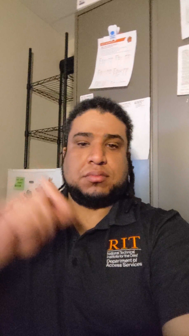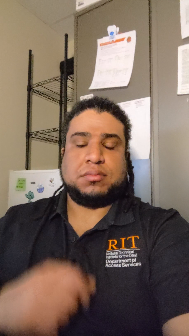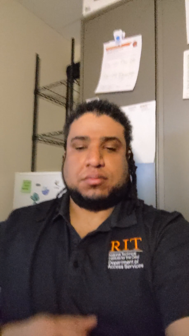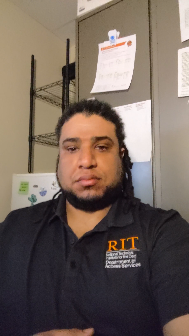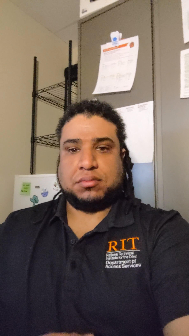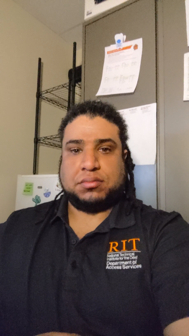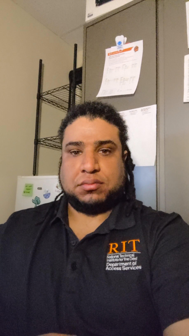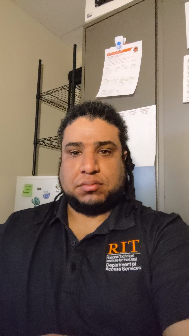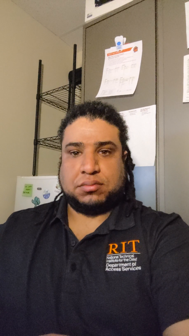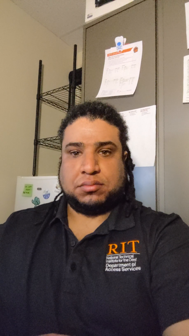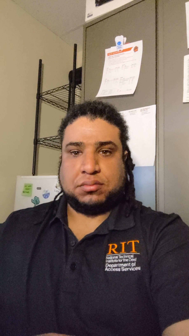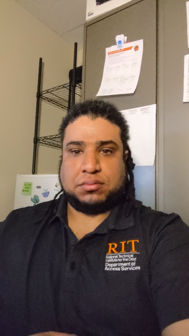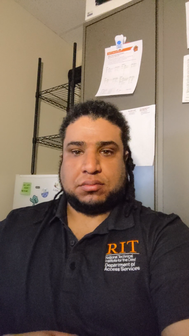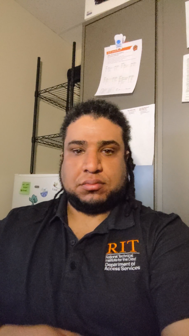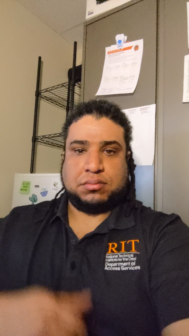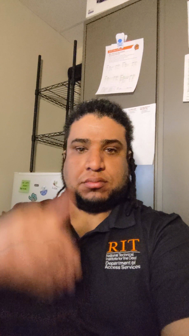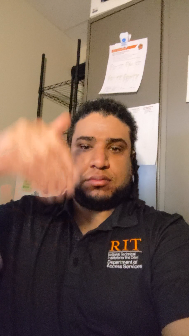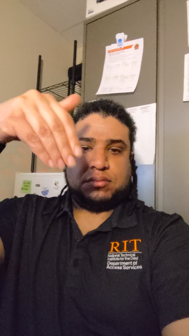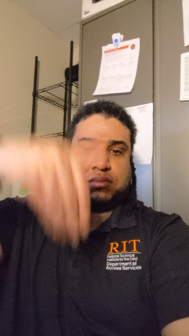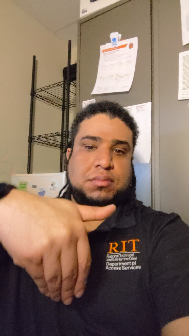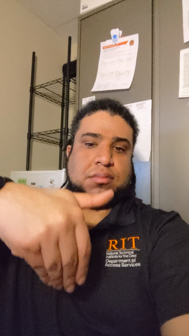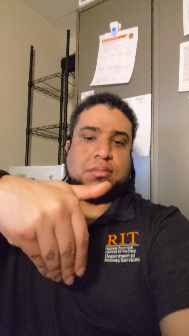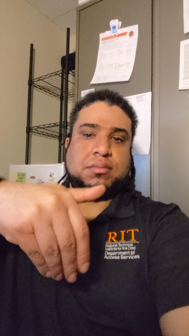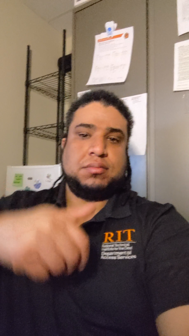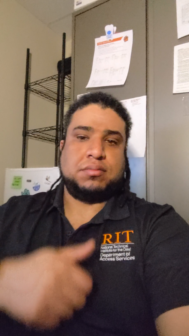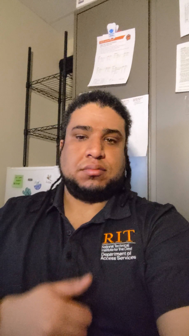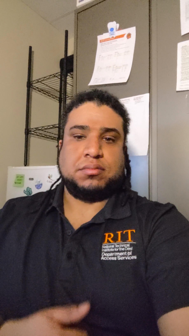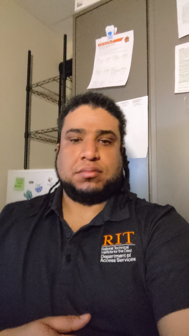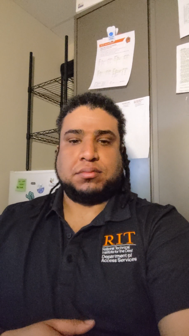night night